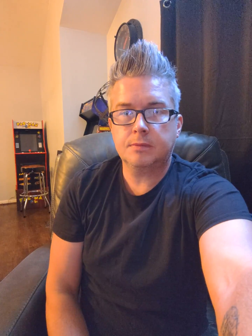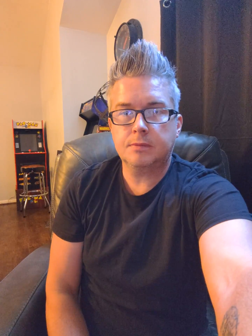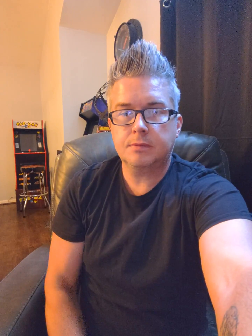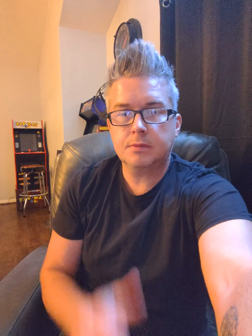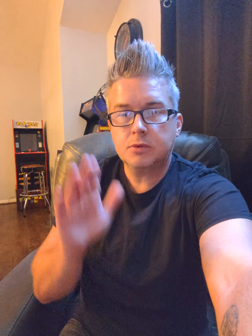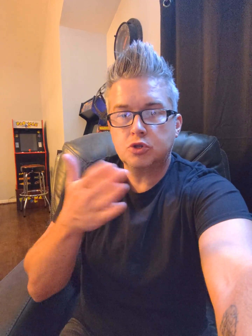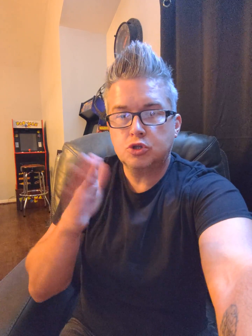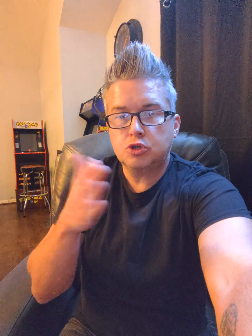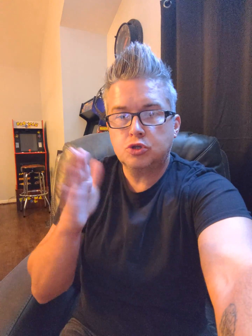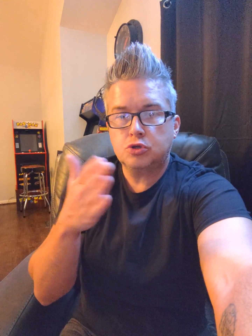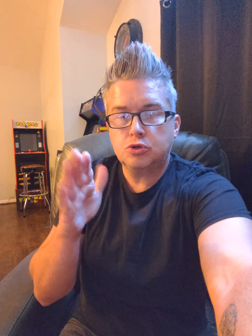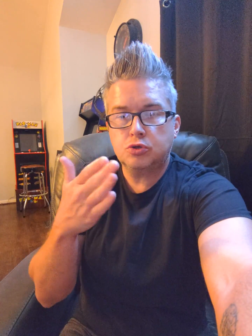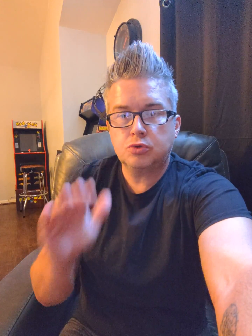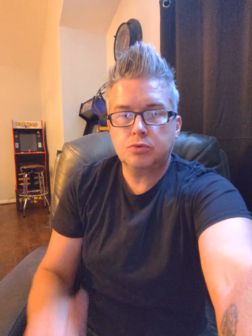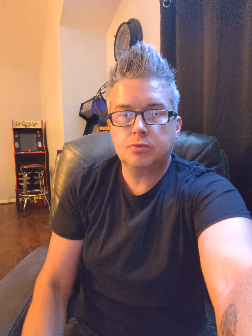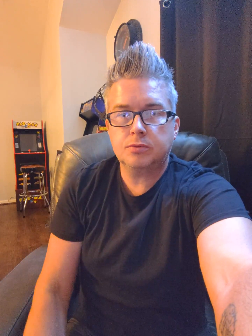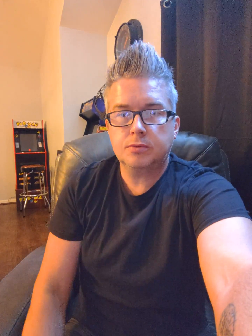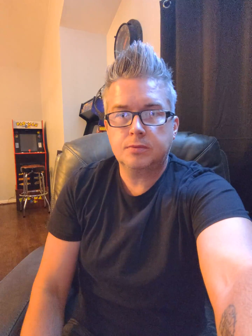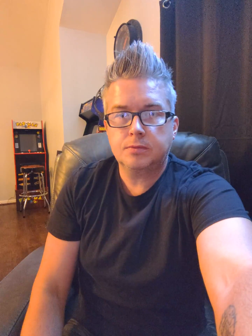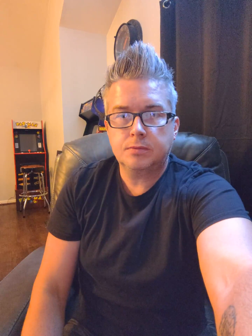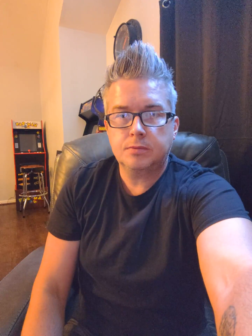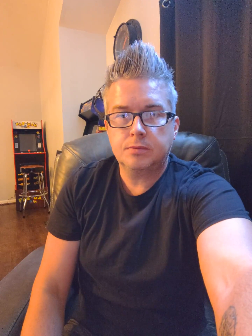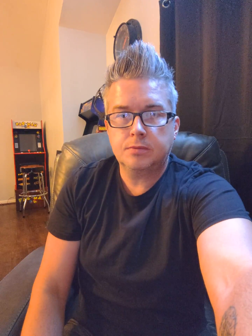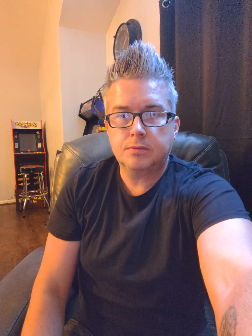share